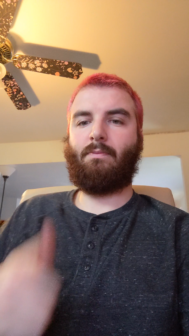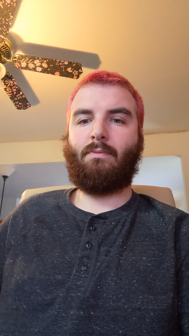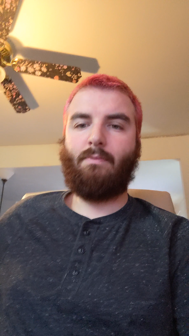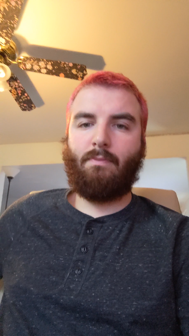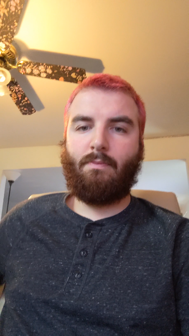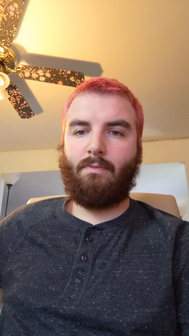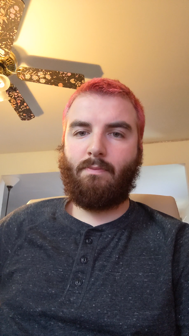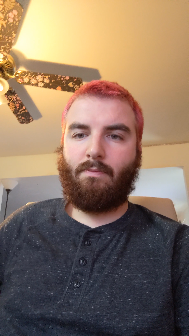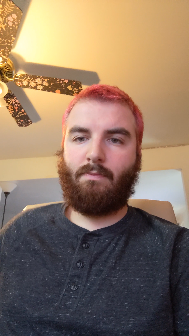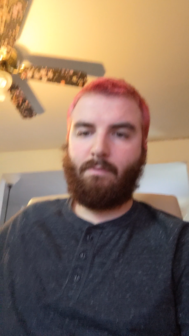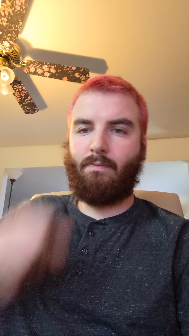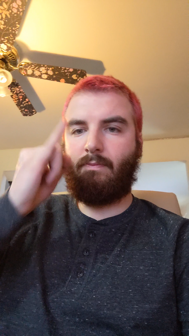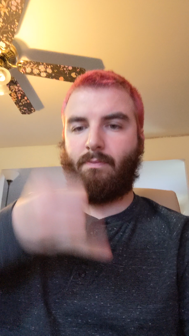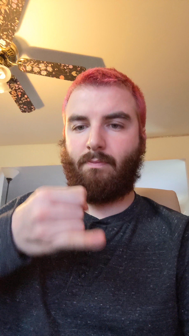last